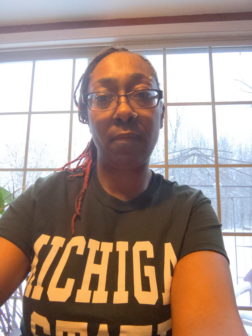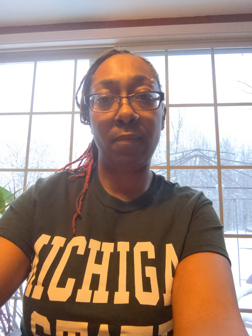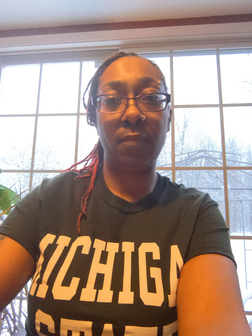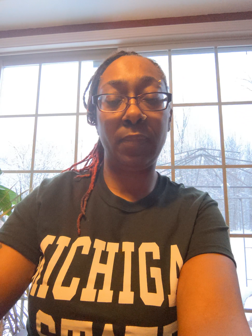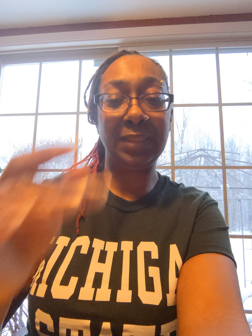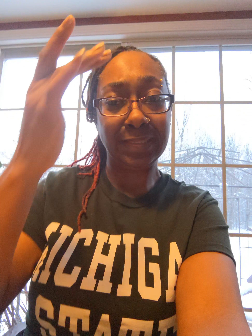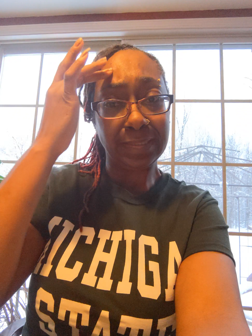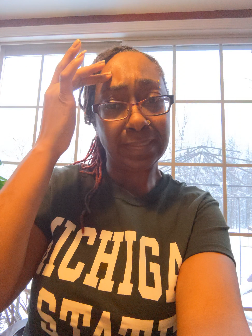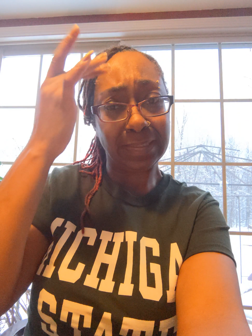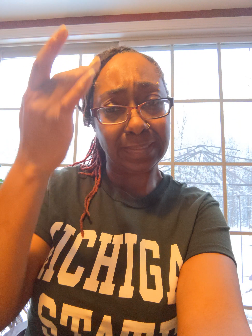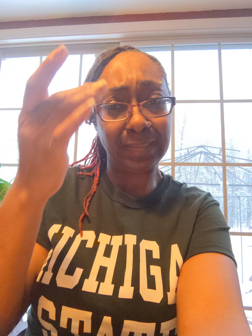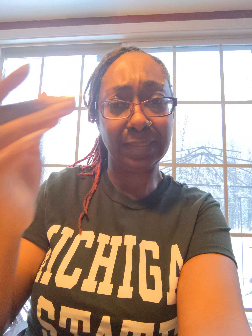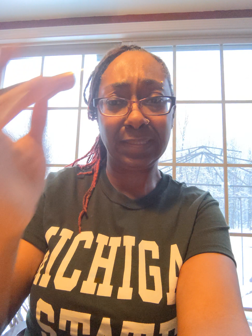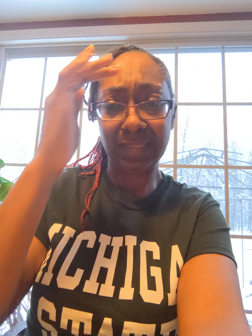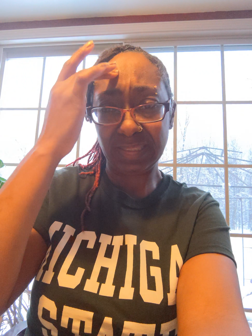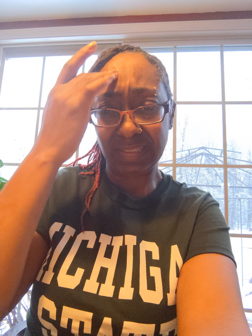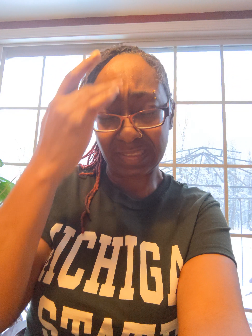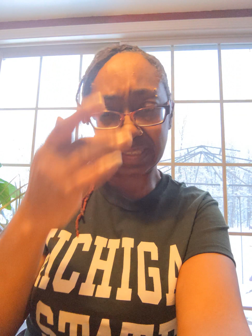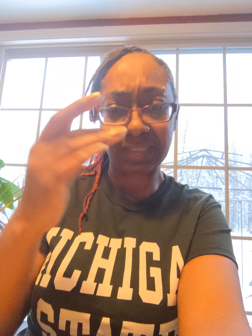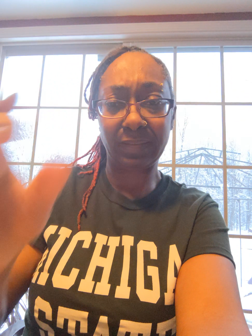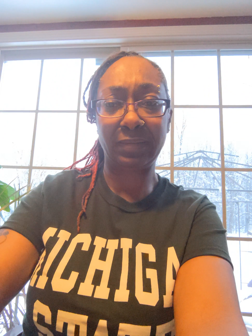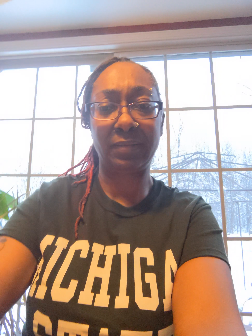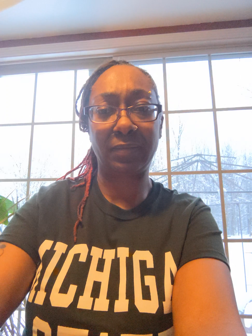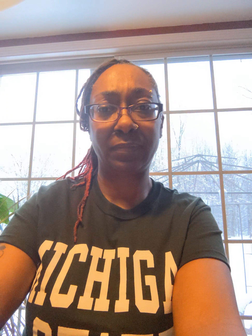sick